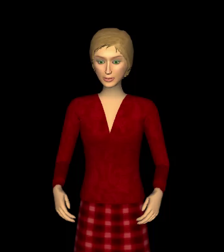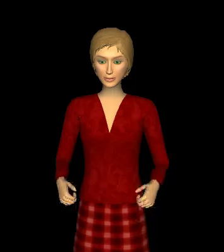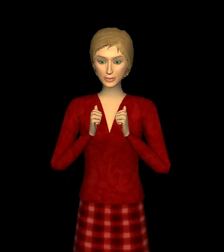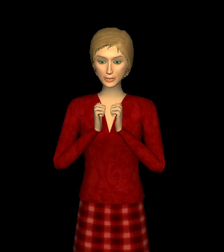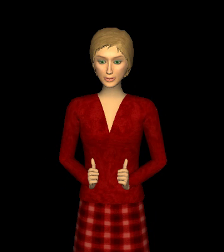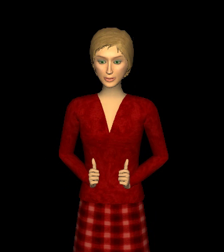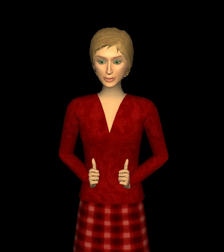حقيبة ظهر